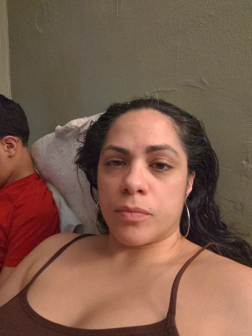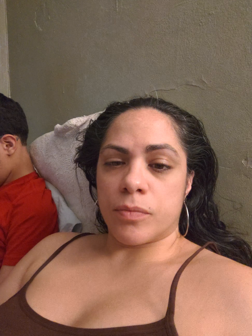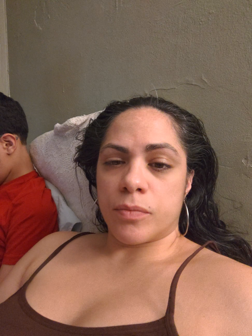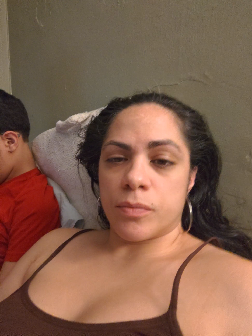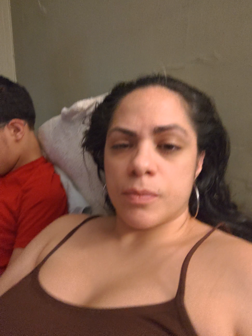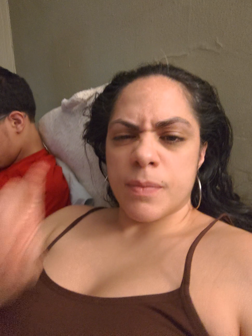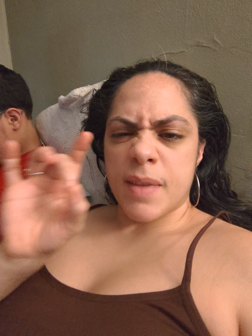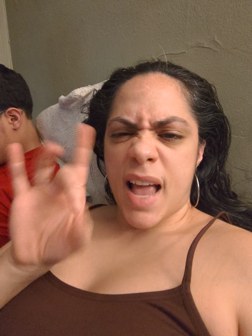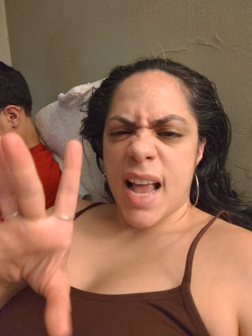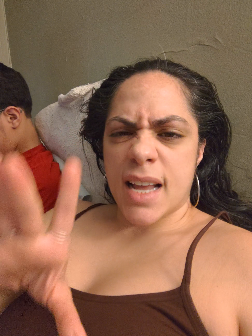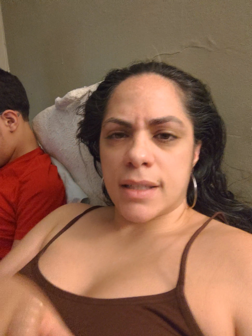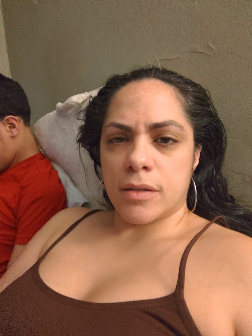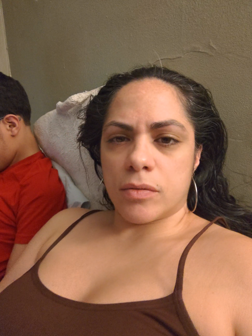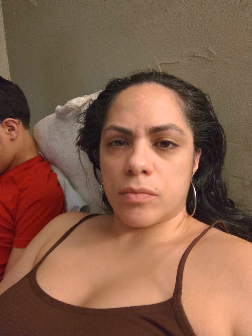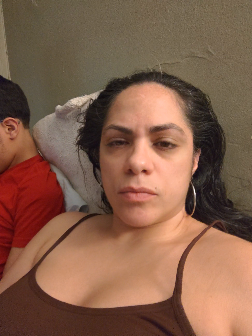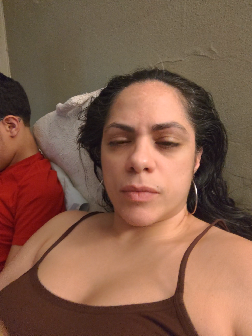hate